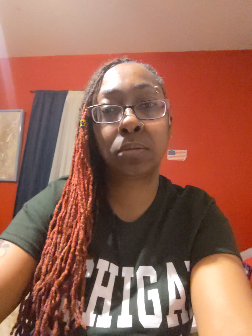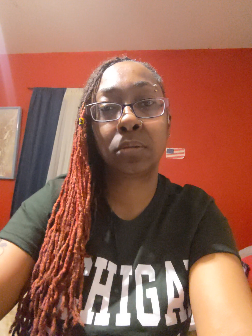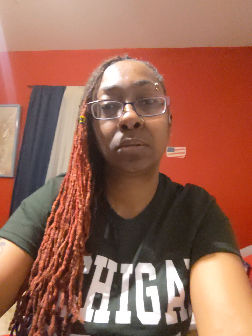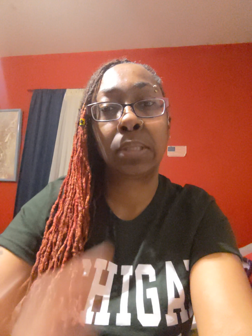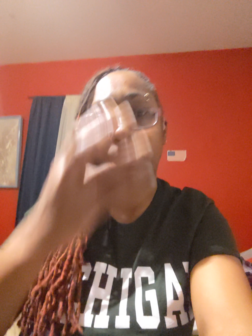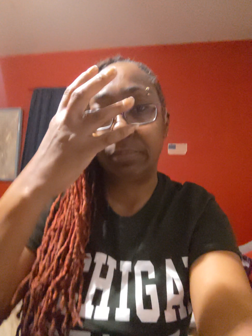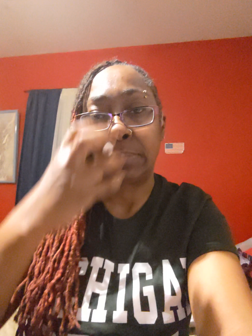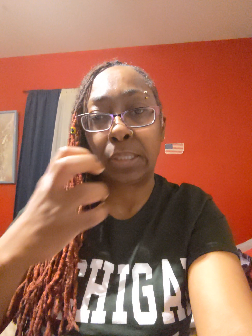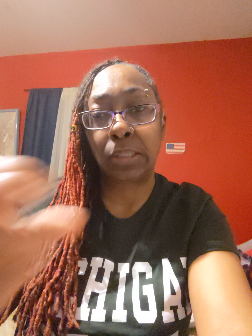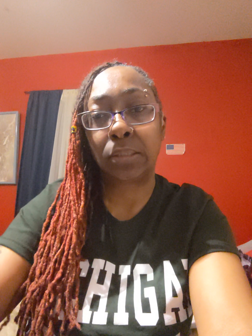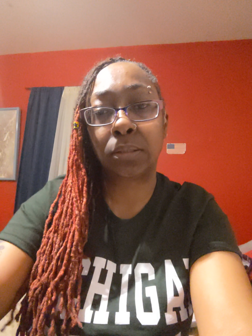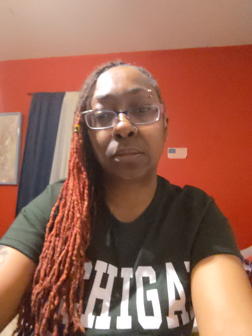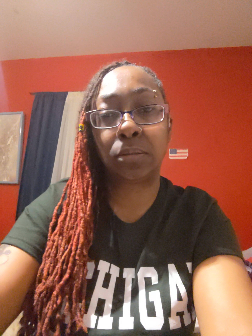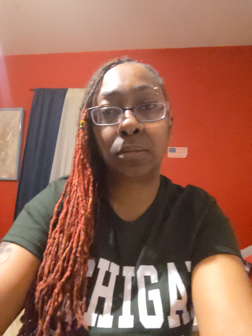mad